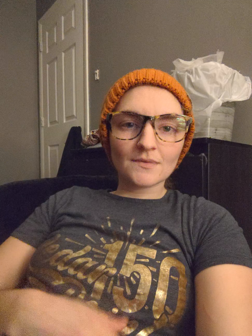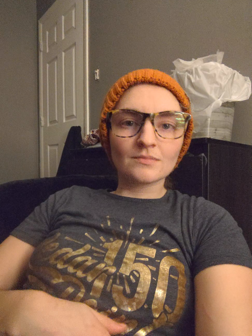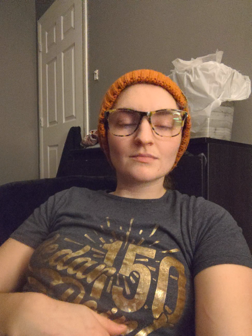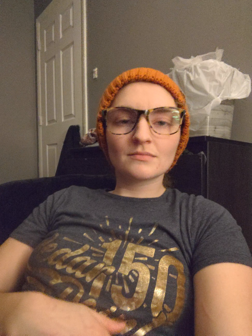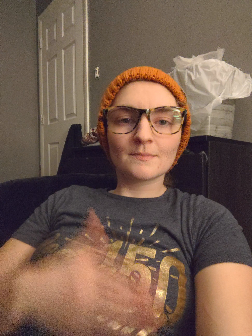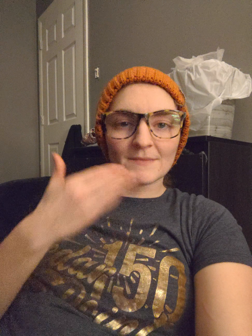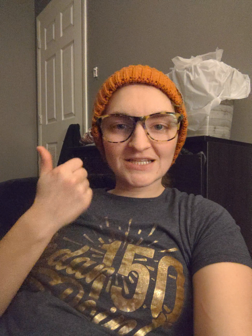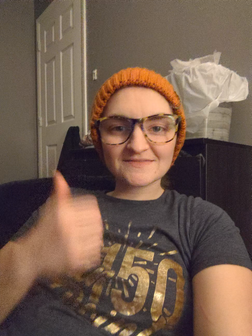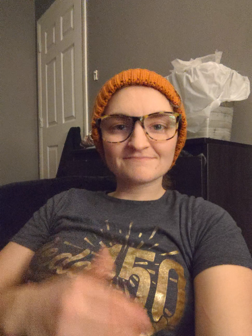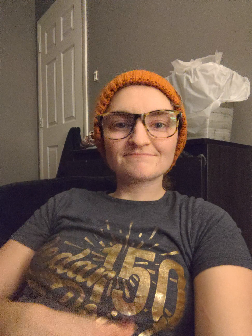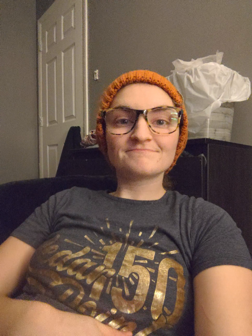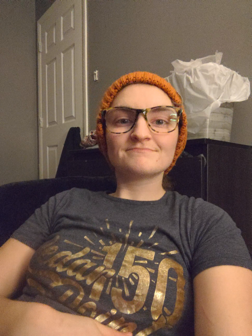better